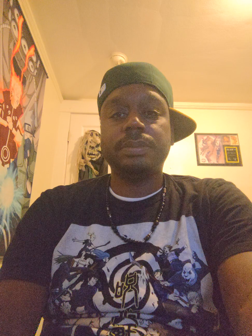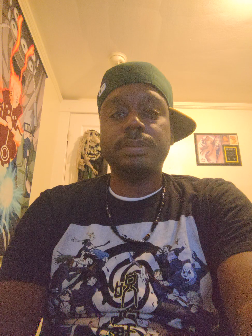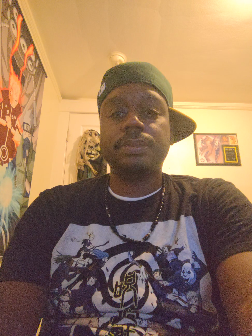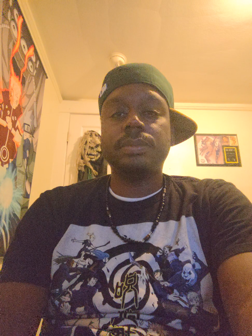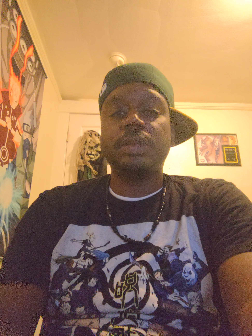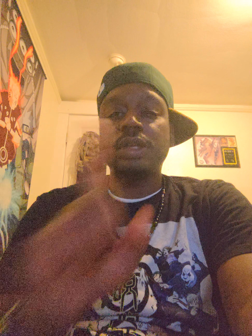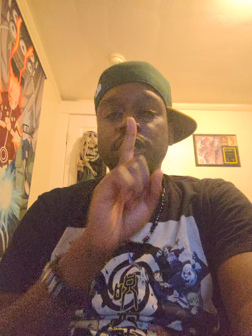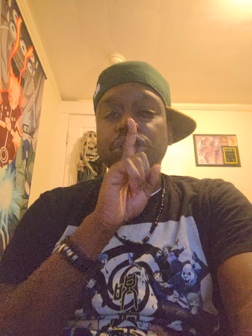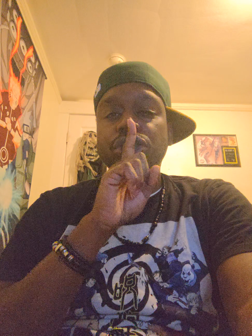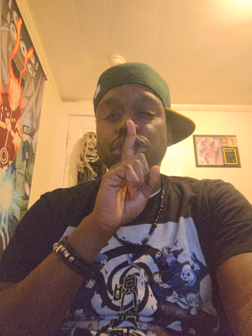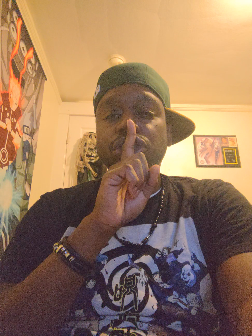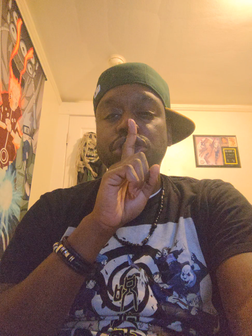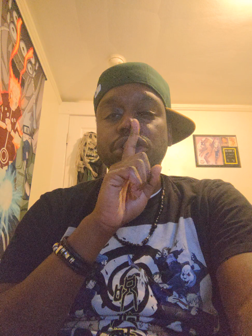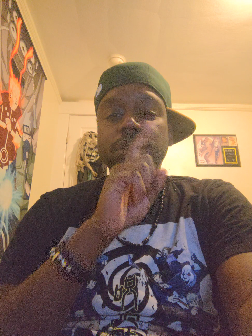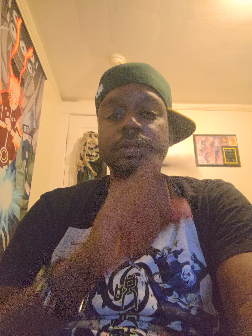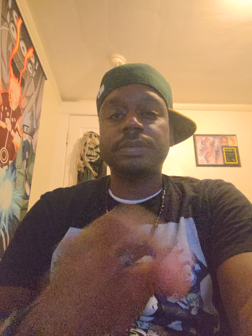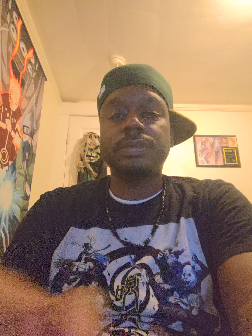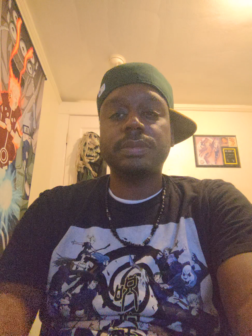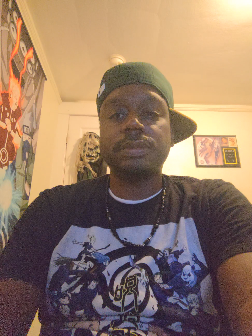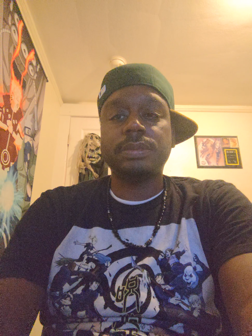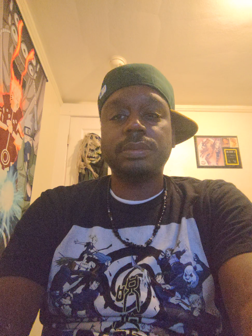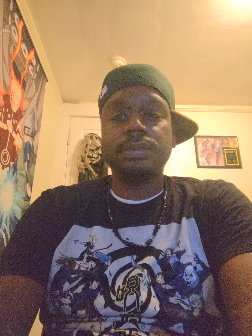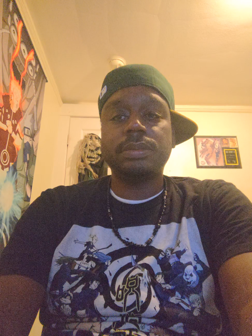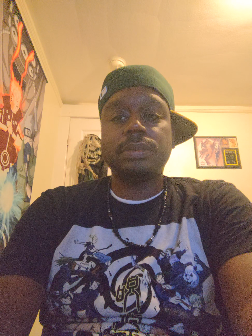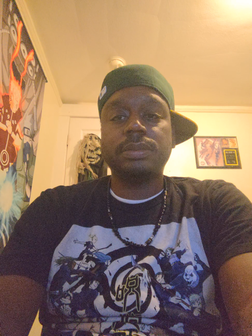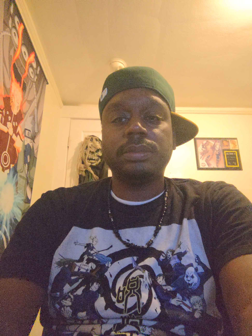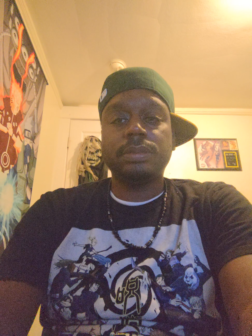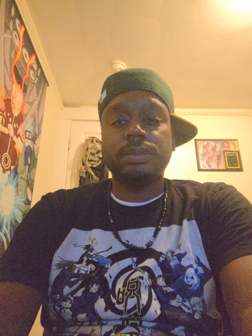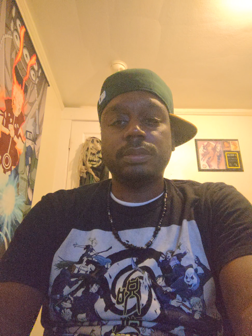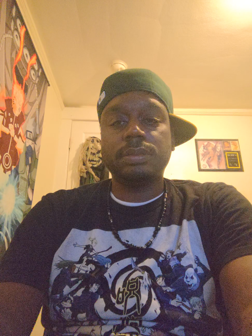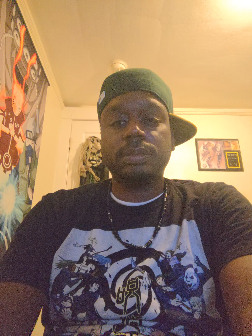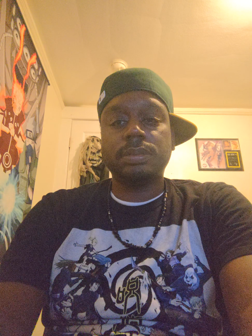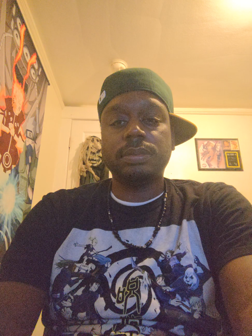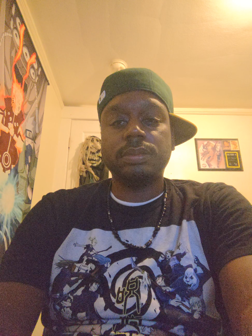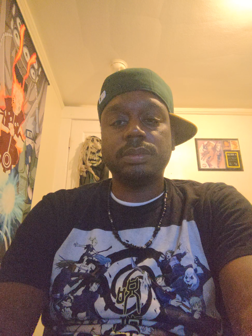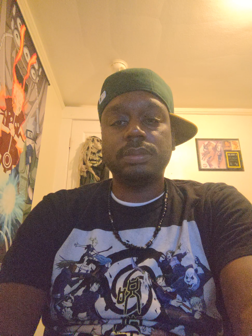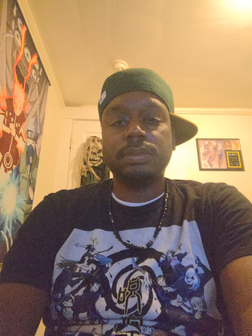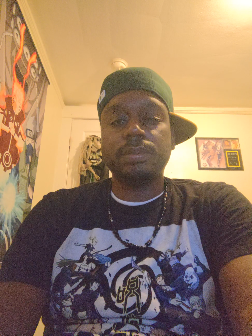shhh